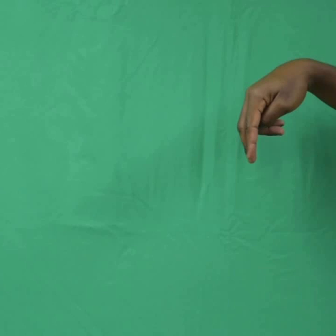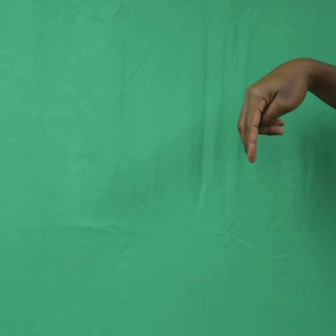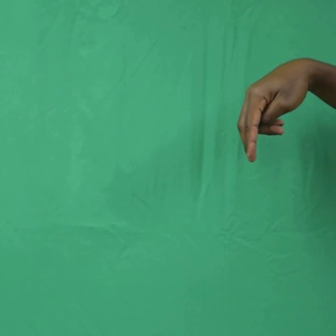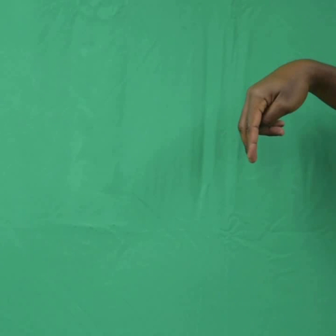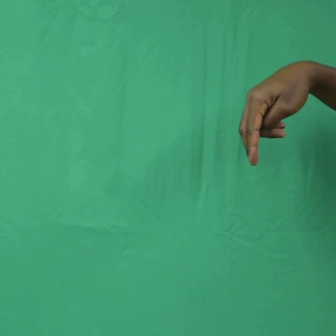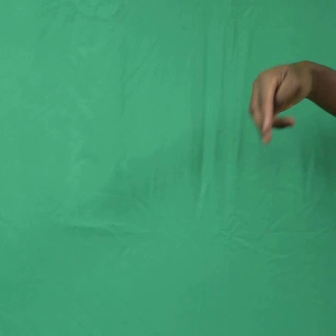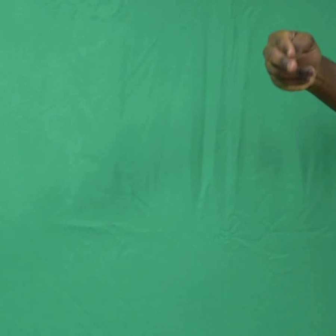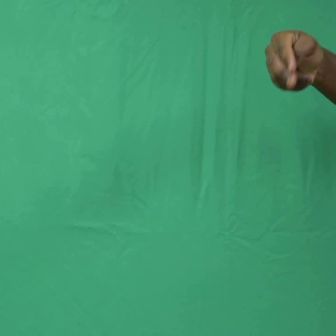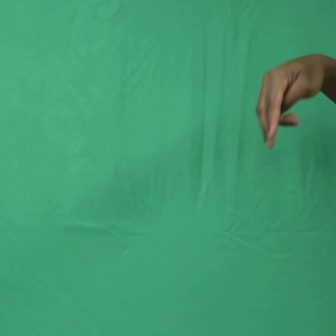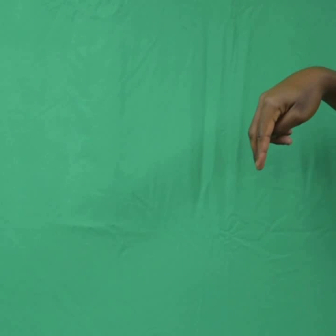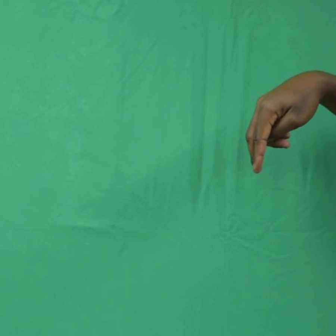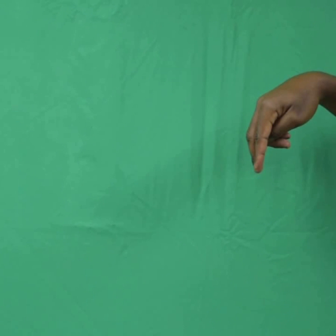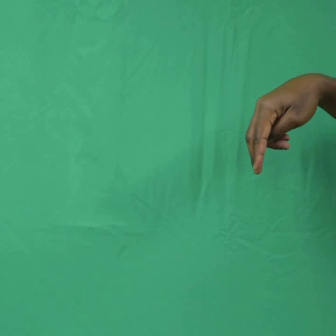Ñ